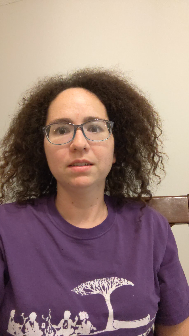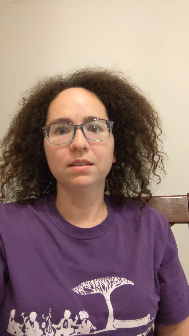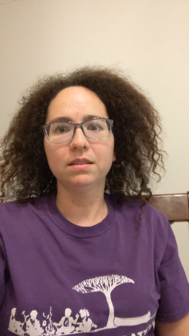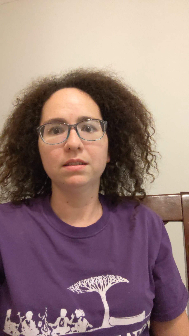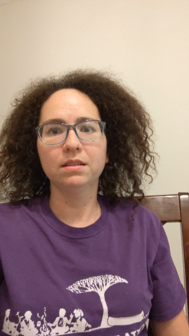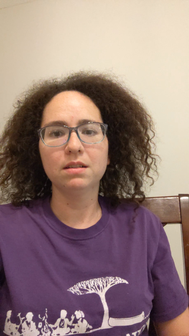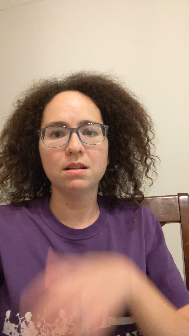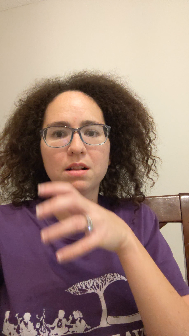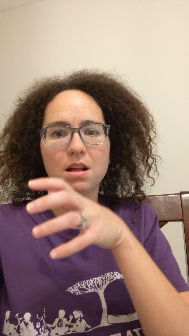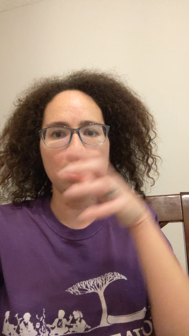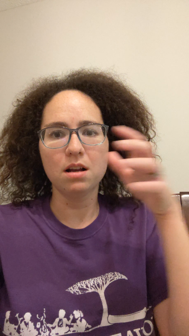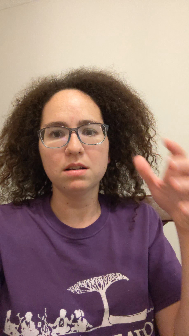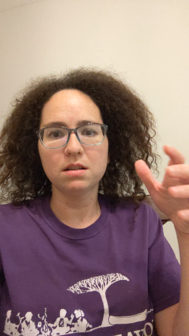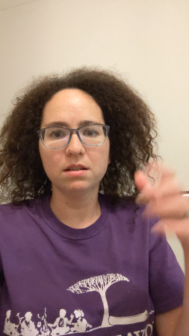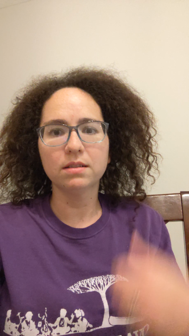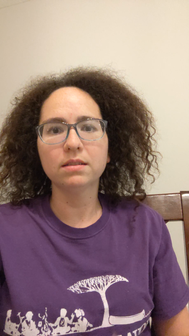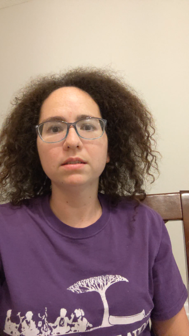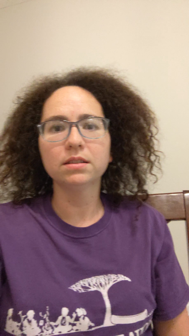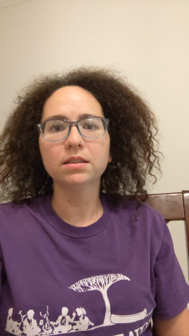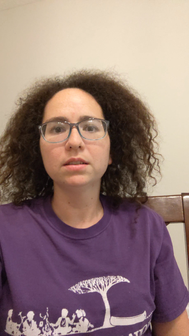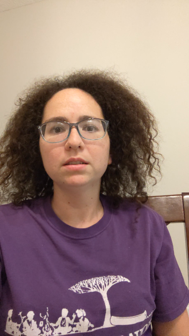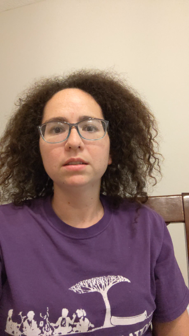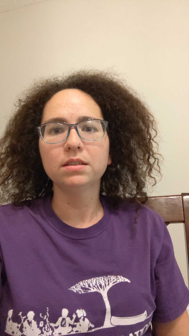much